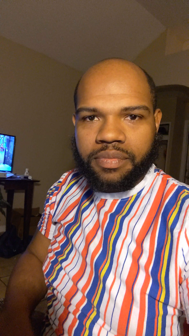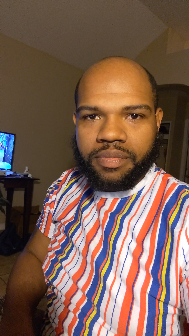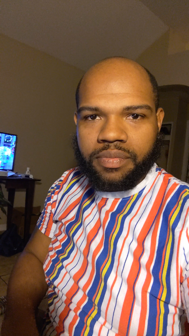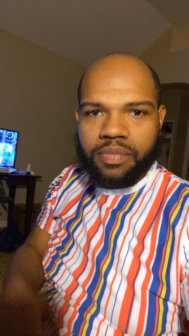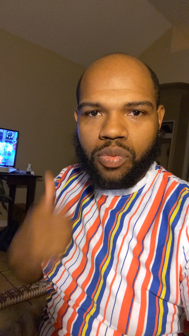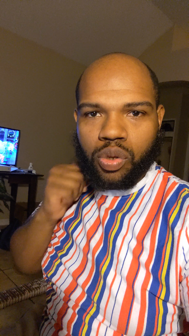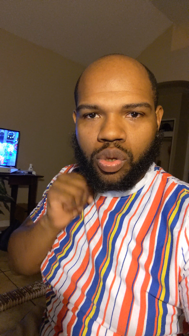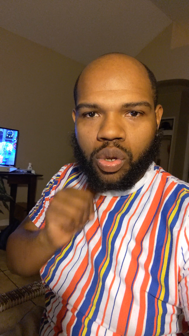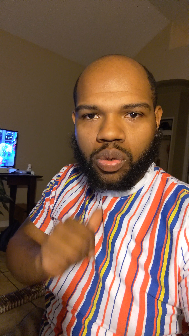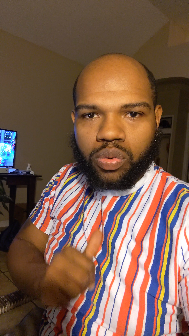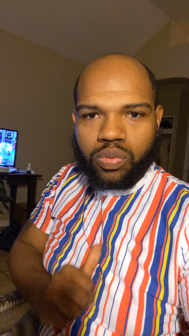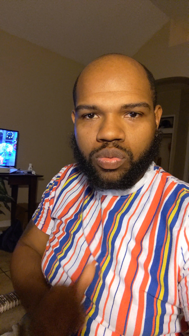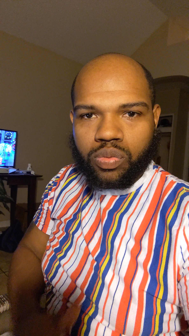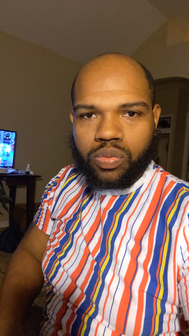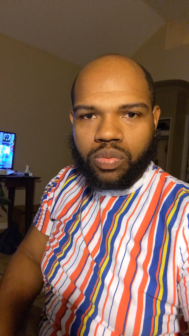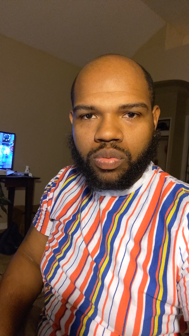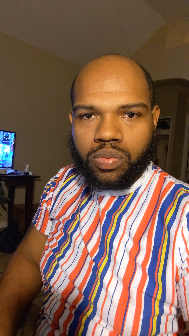coats